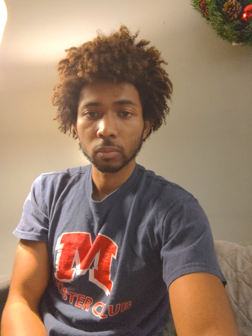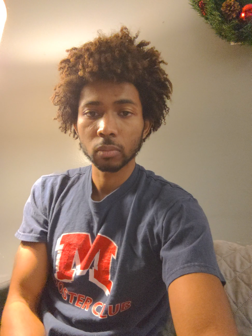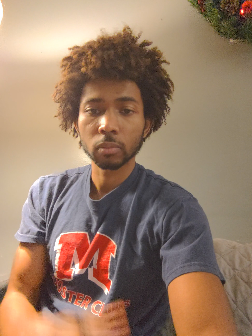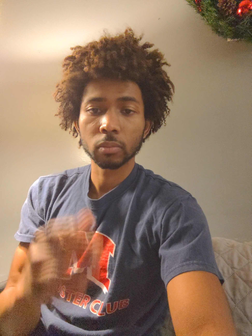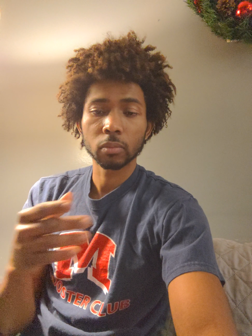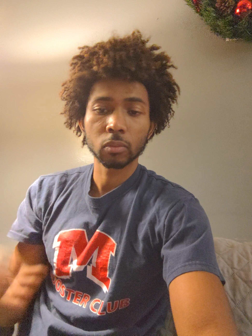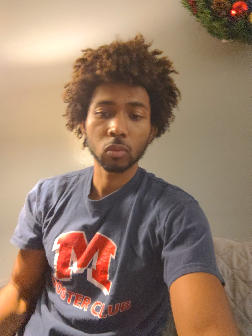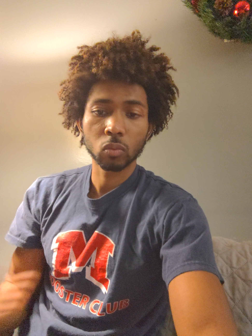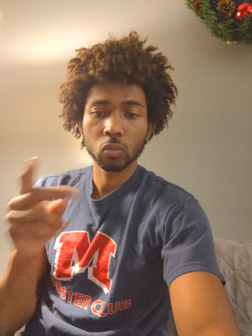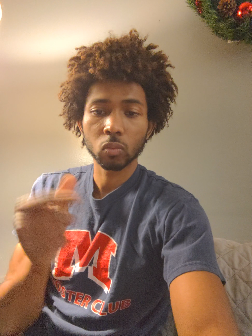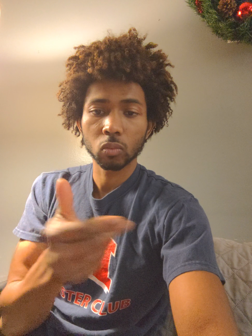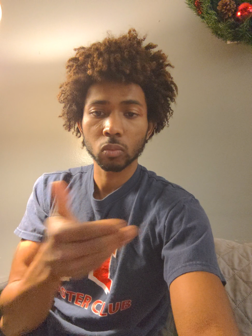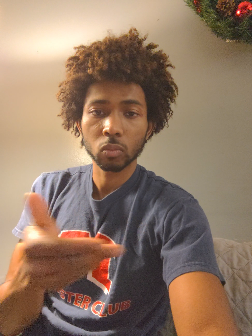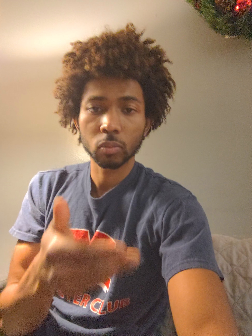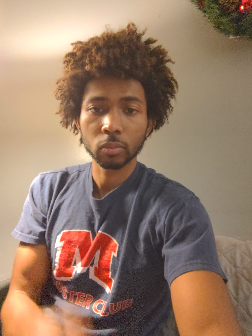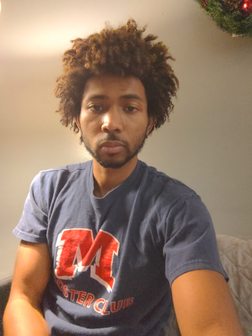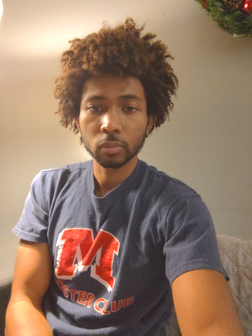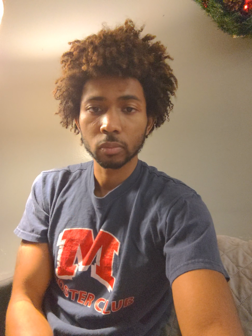puppy